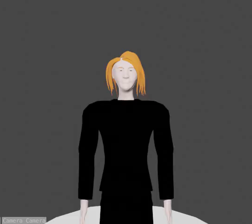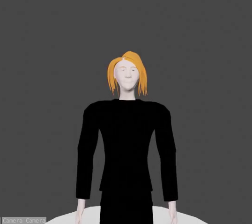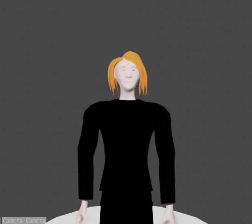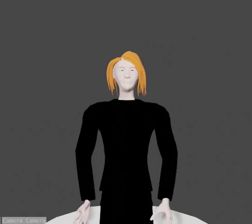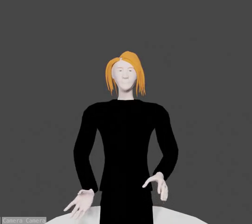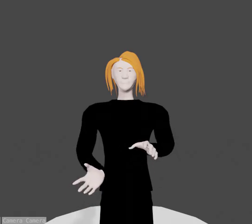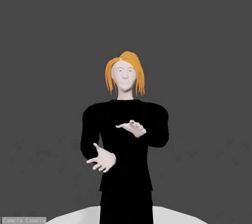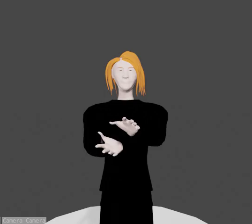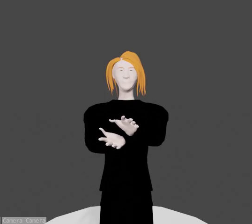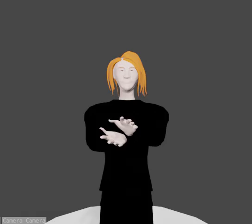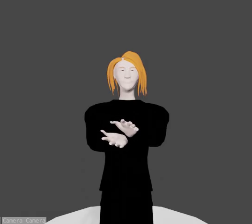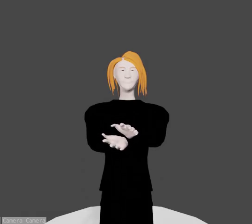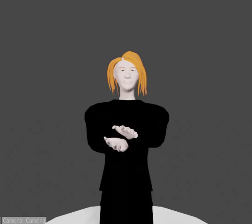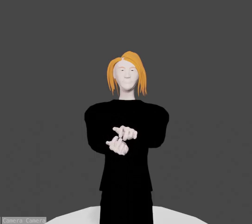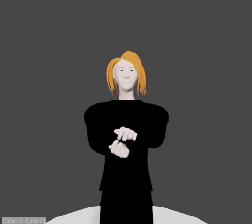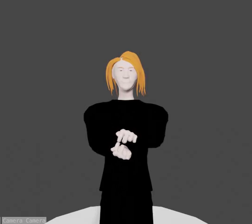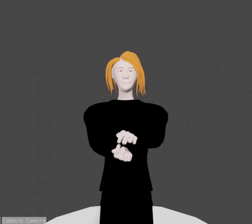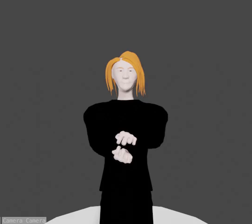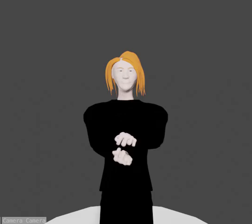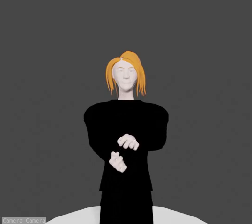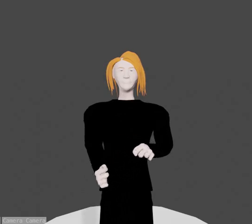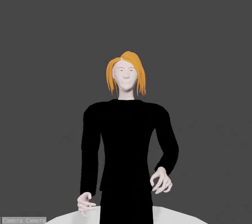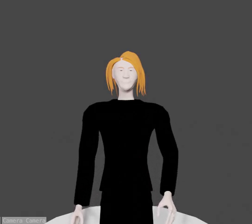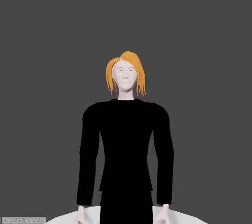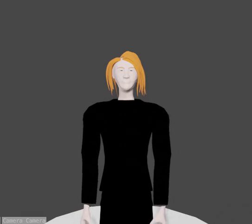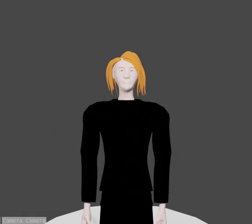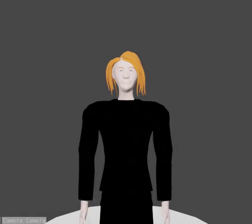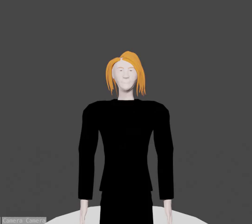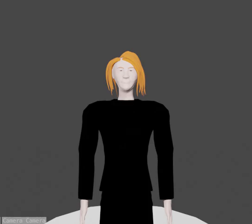Annihilate